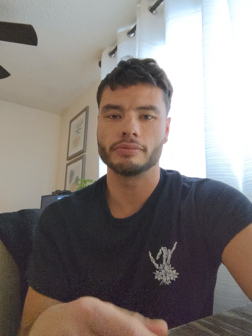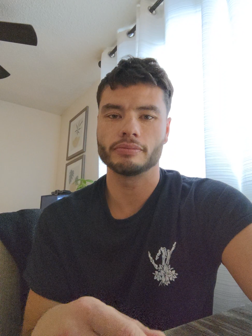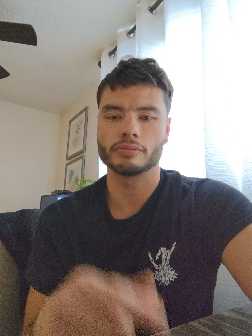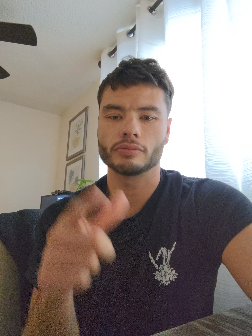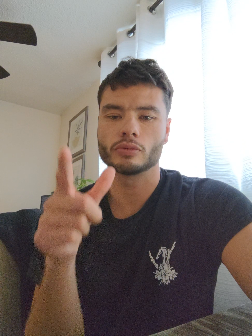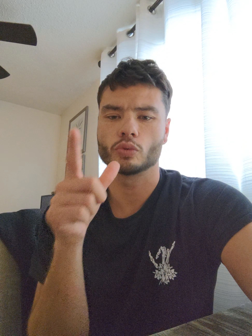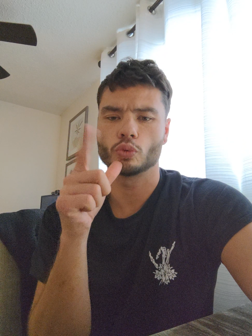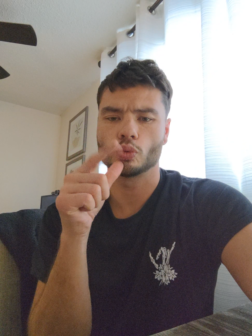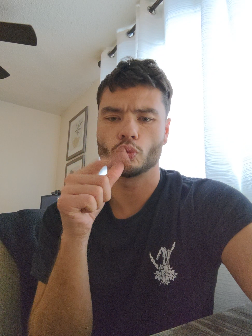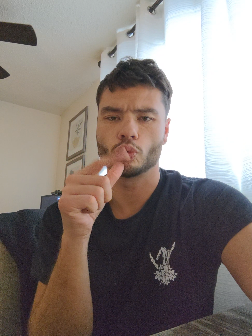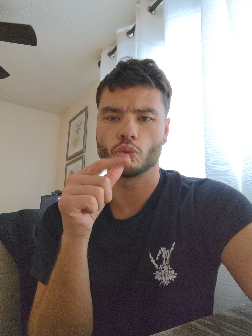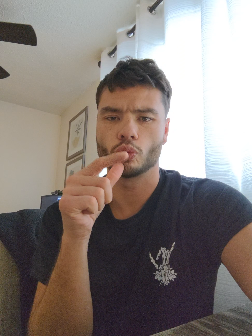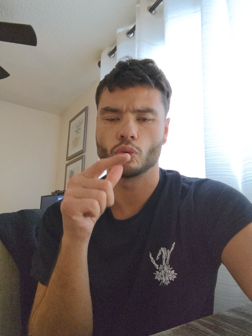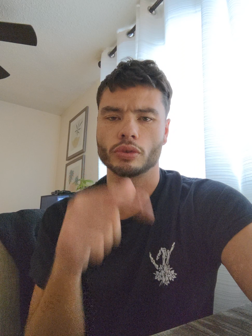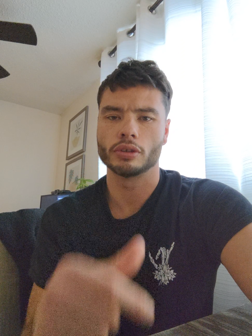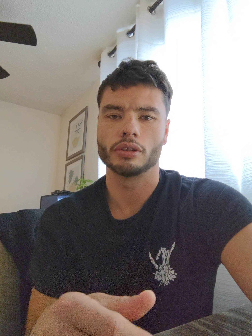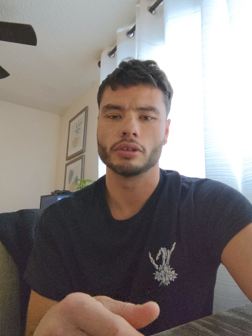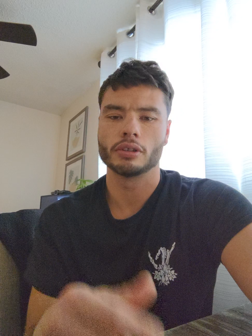who